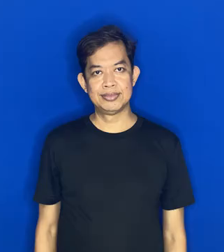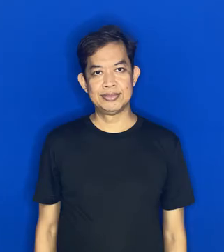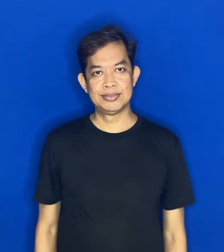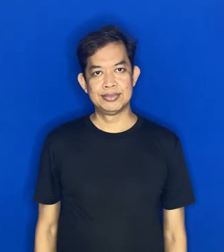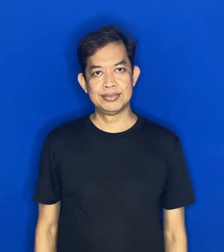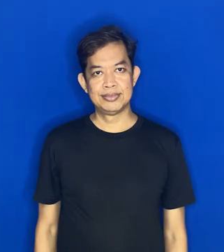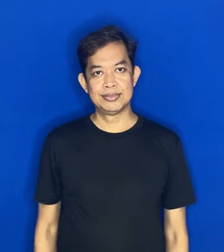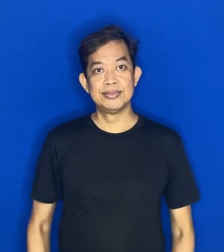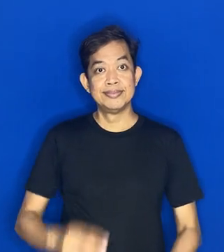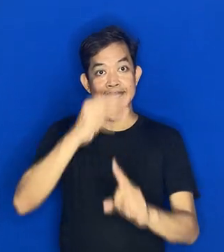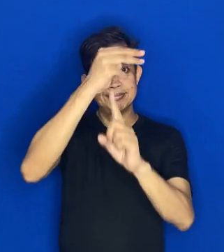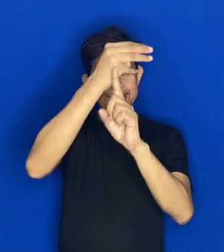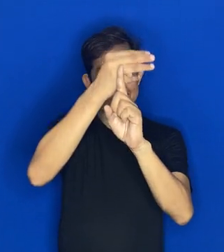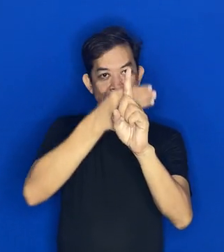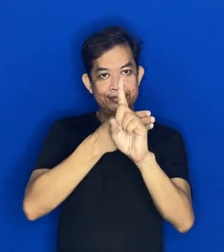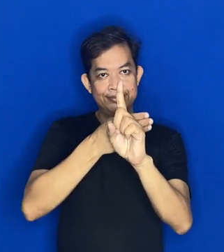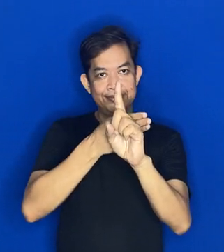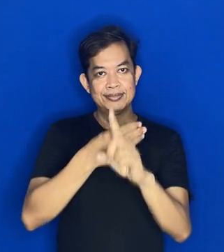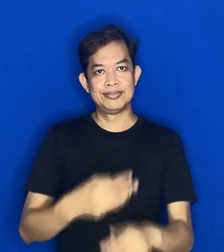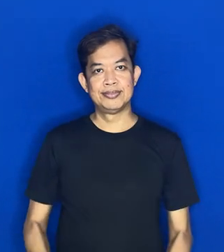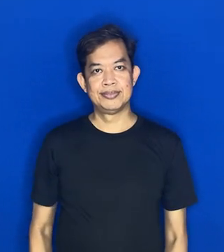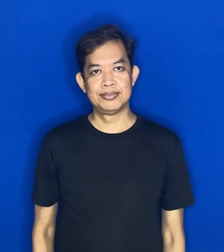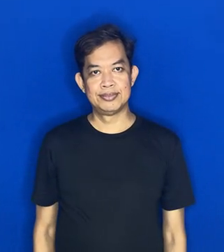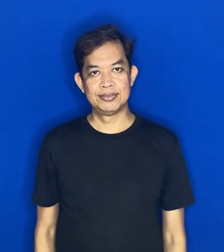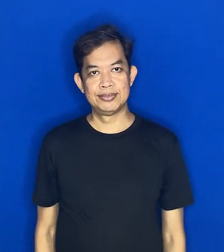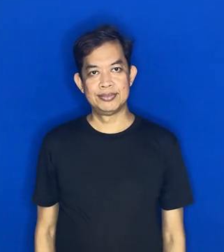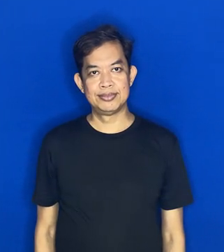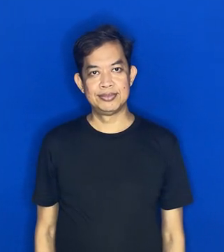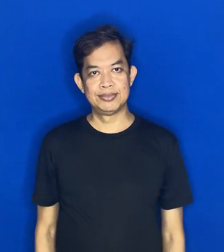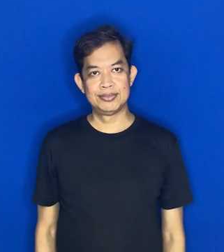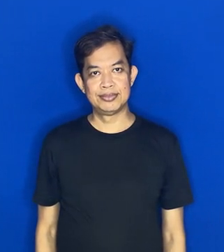march